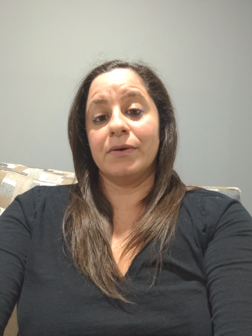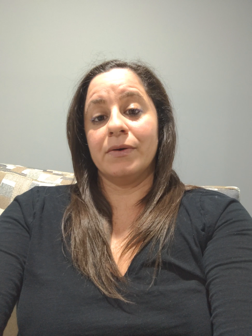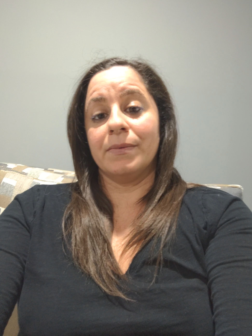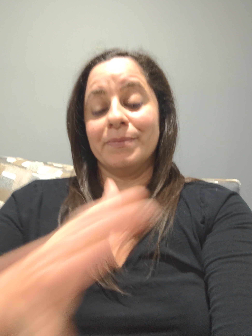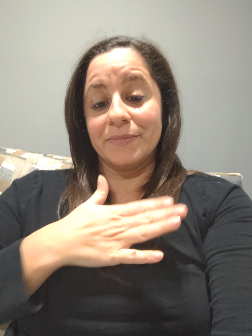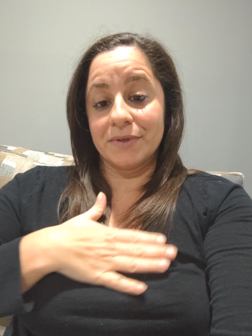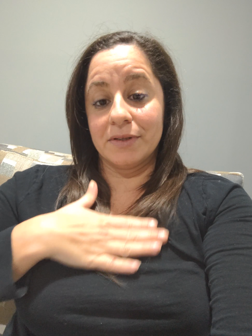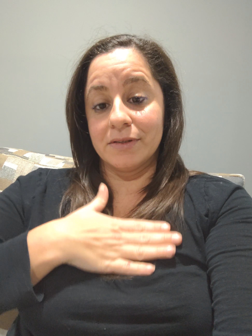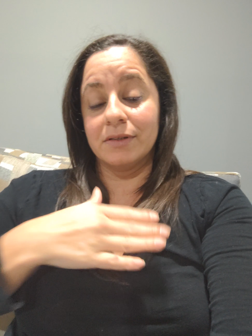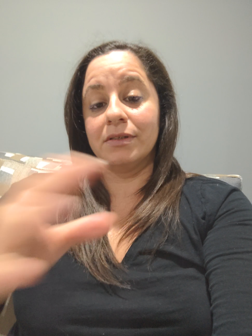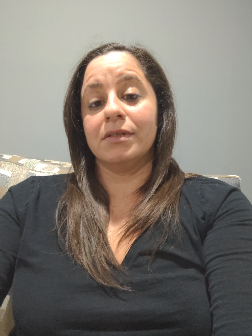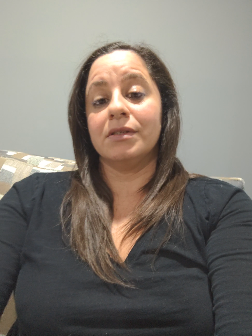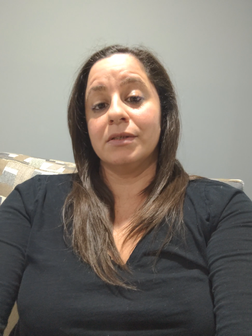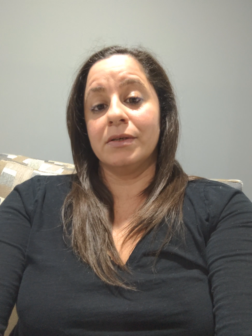please